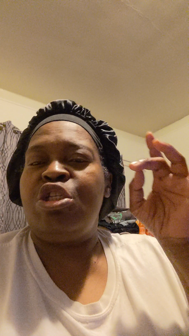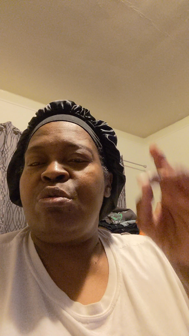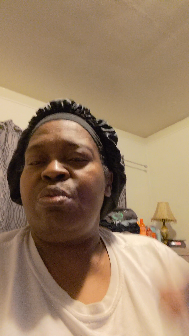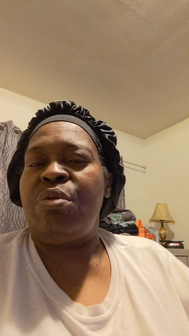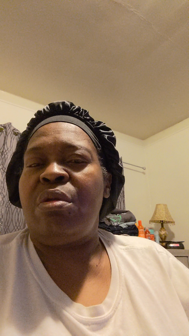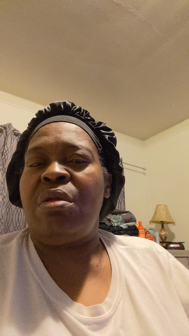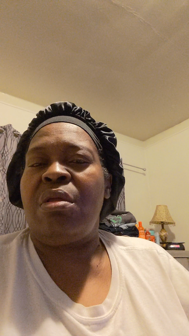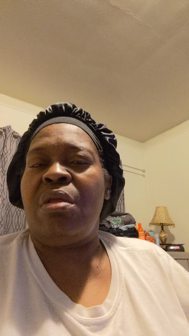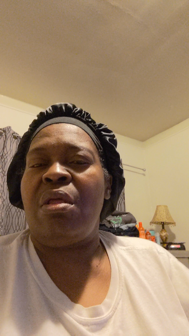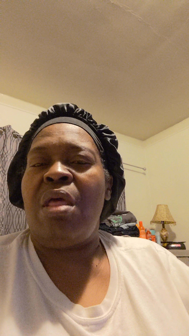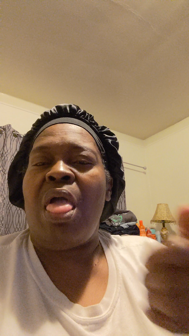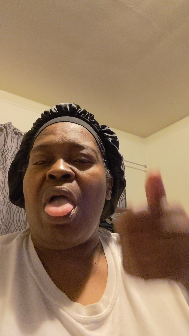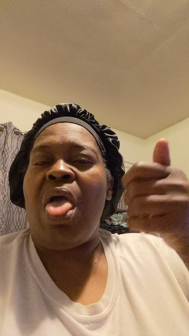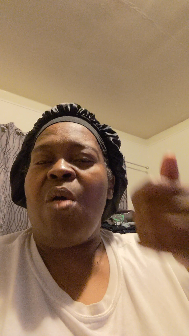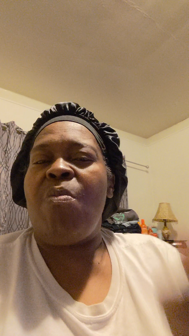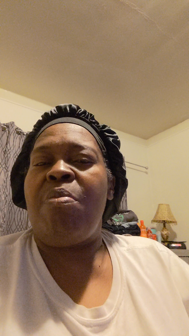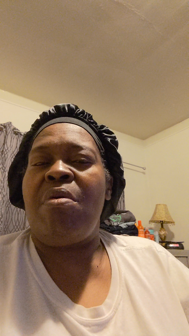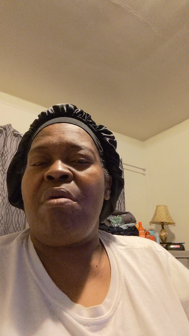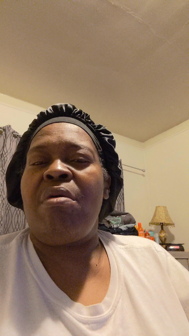help